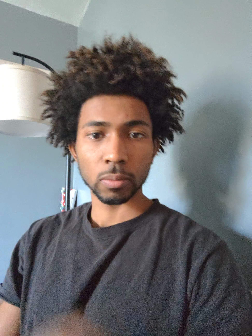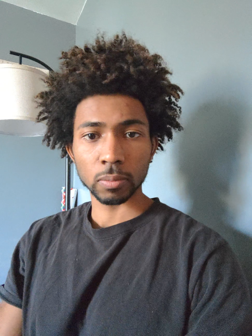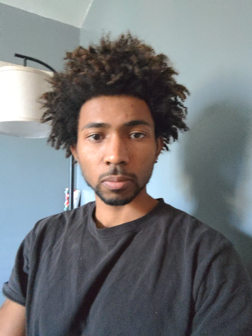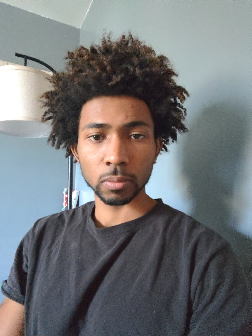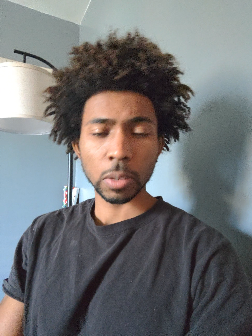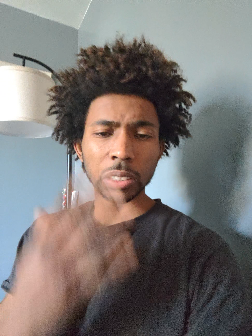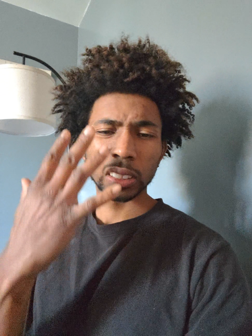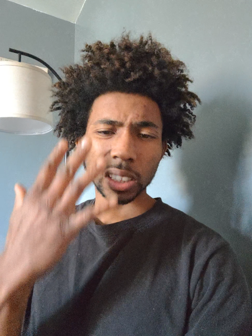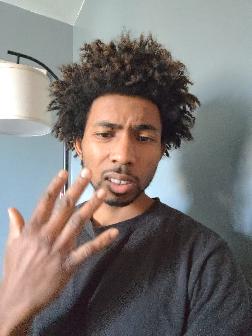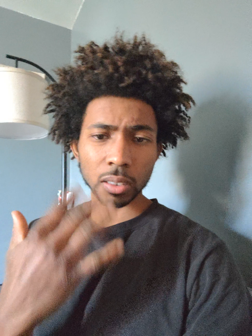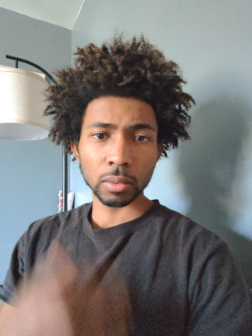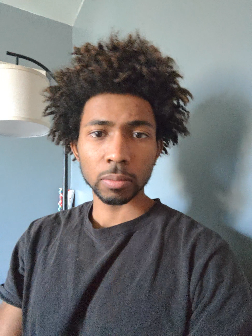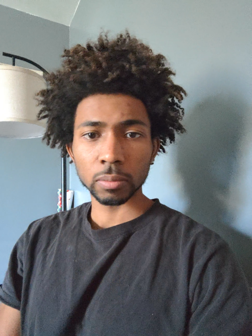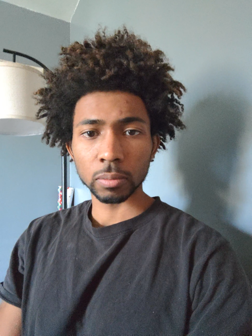sad